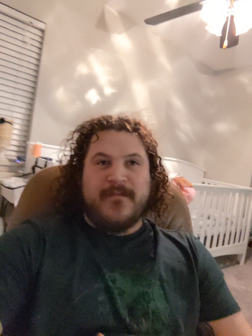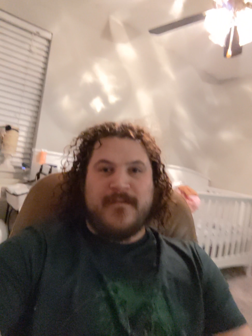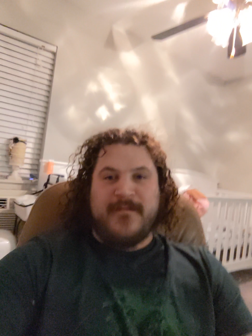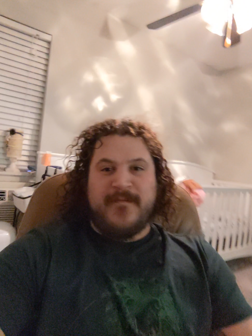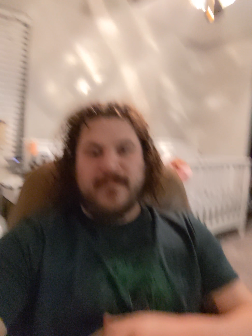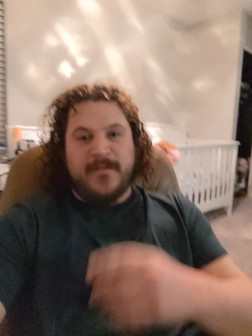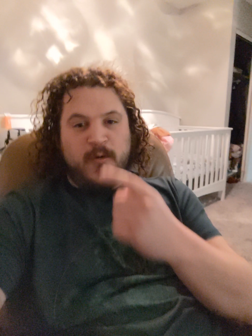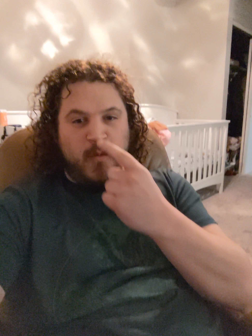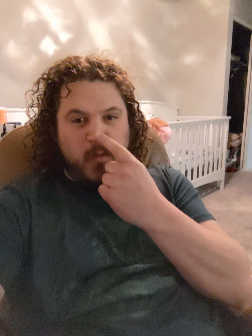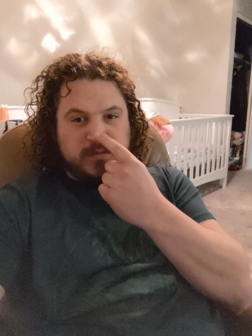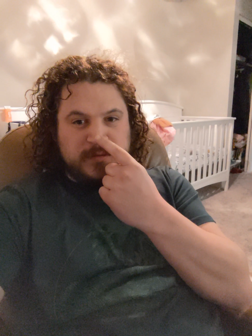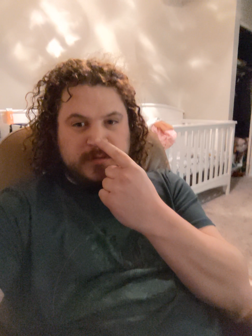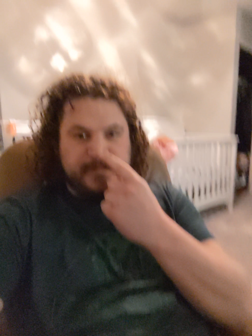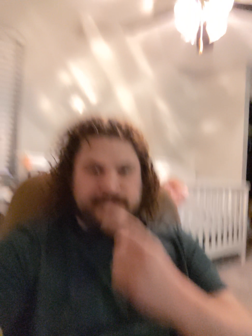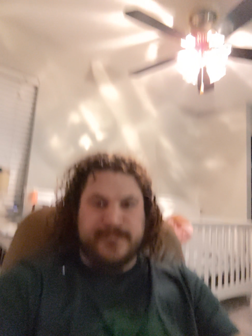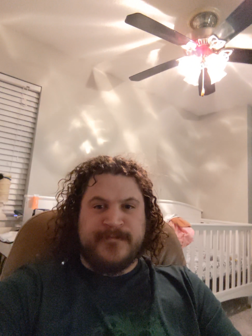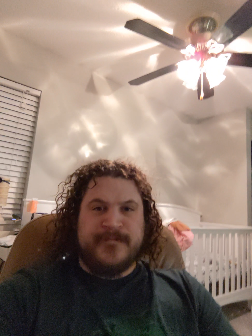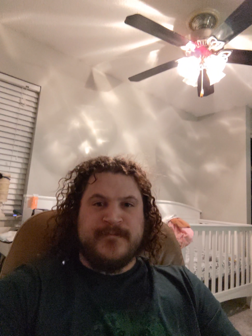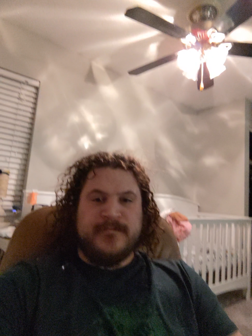nose